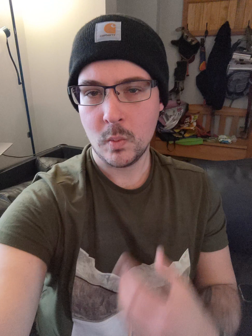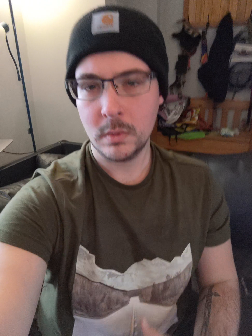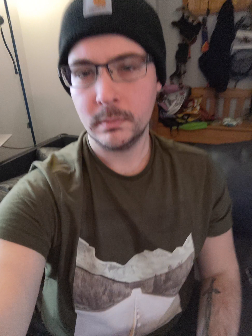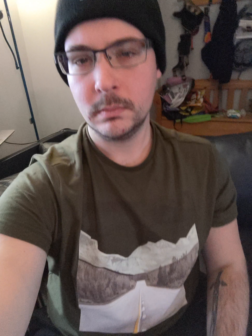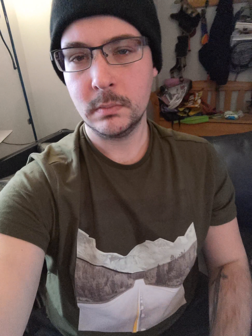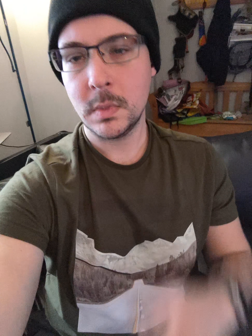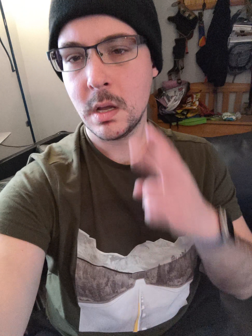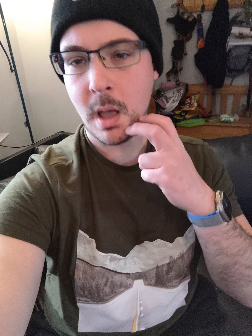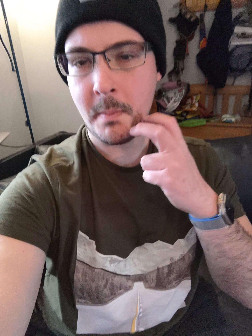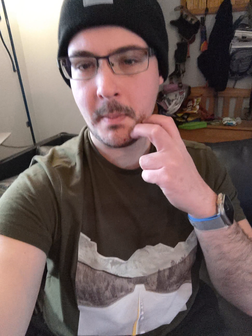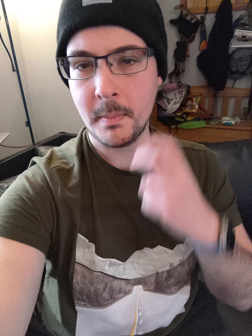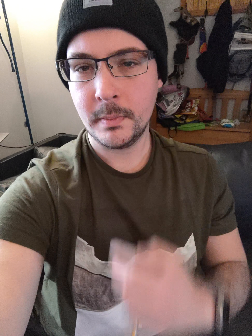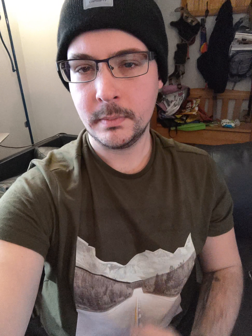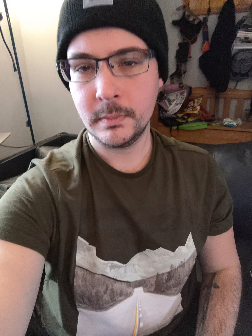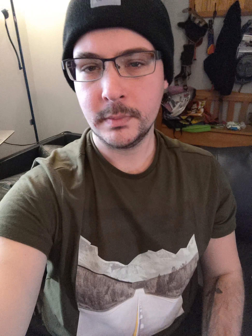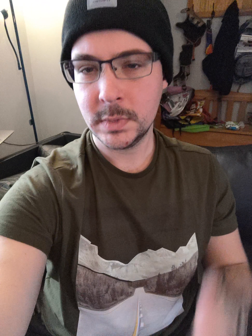gum